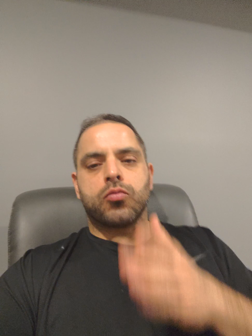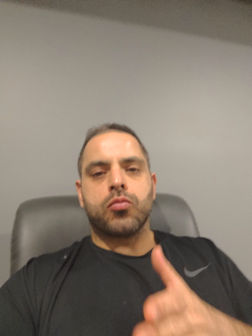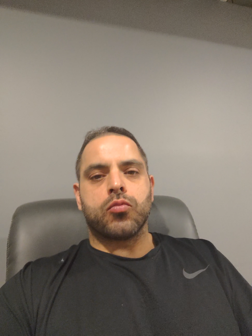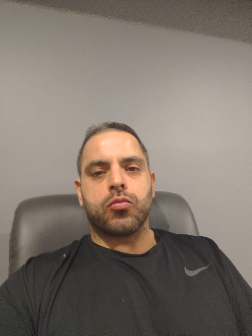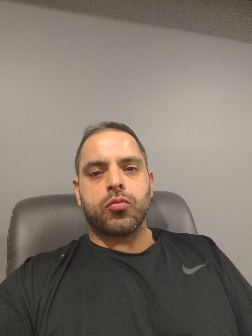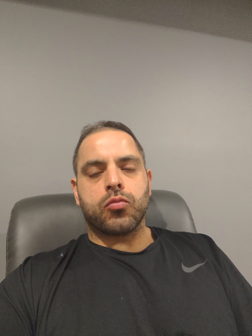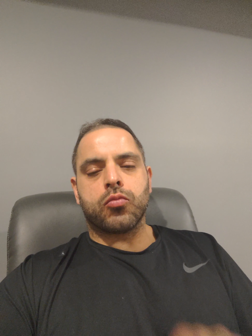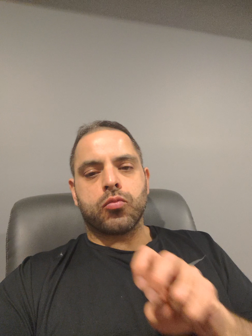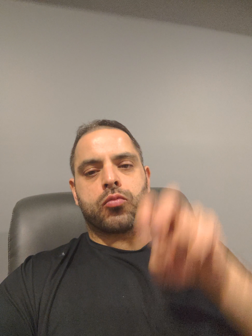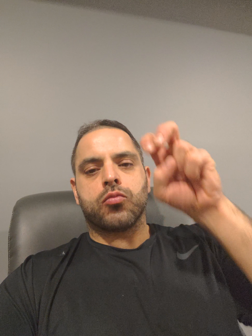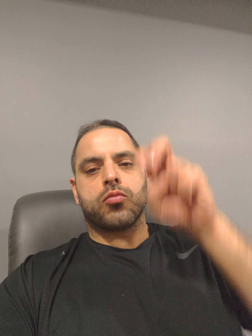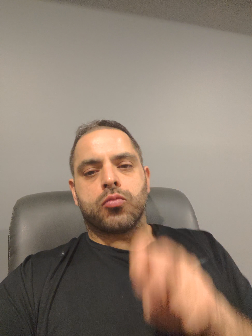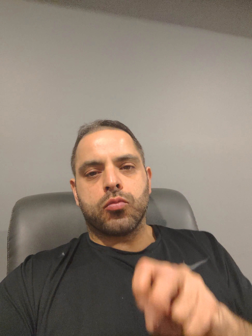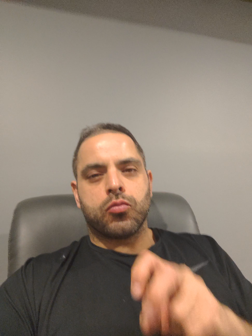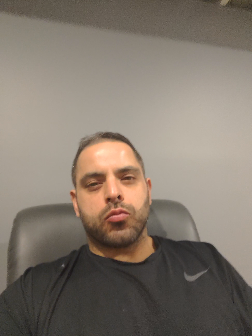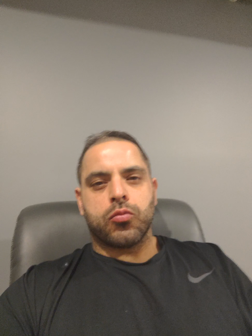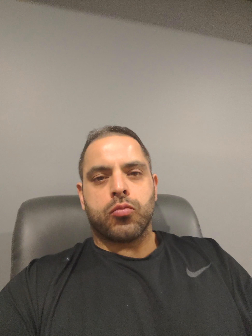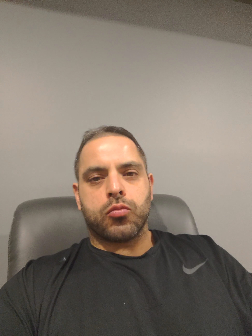jump